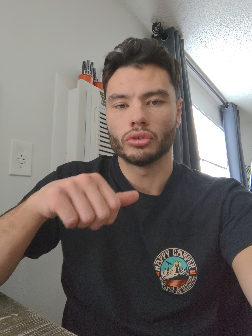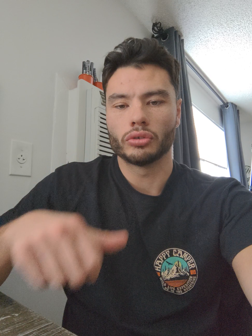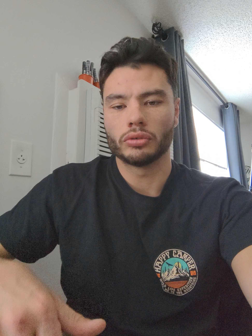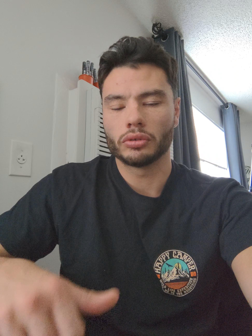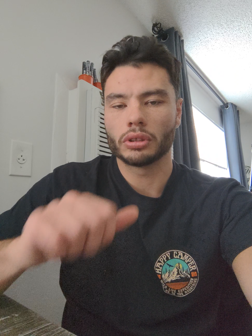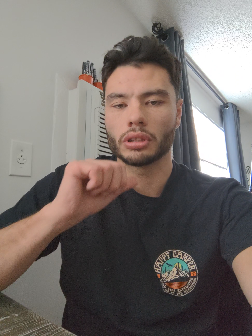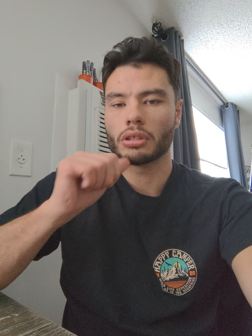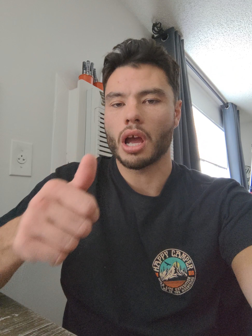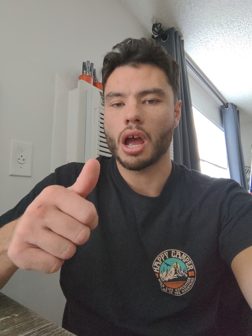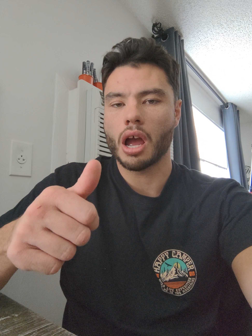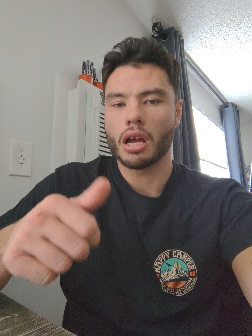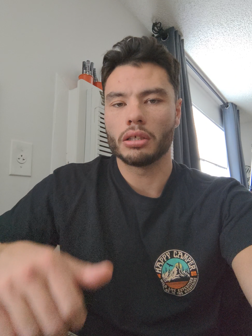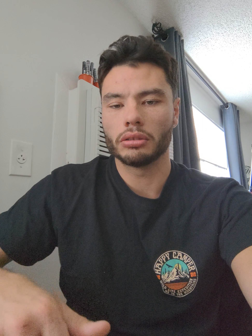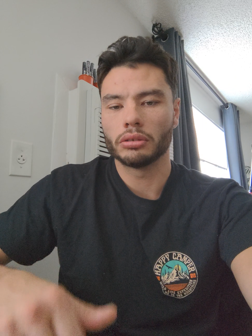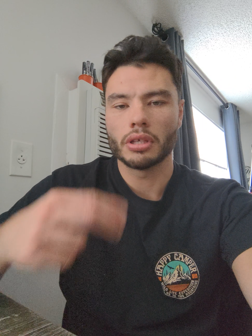not